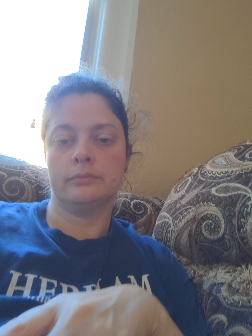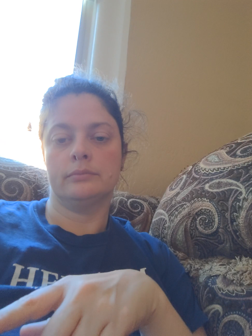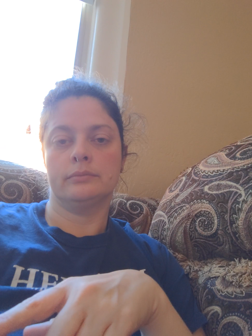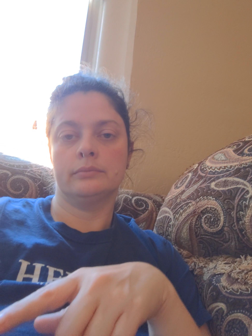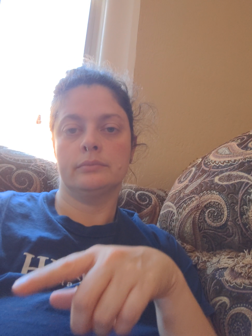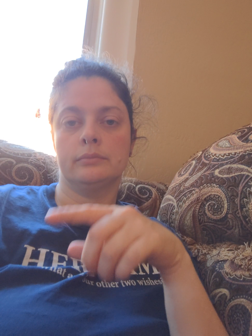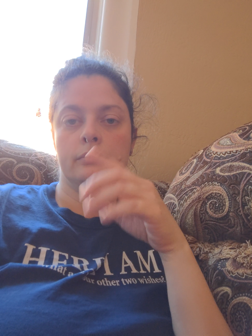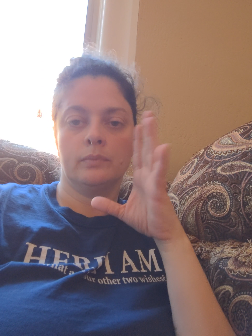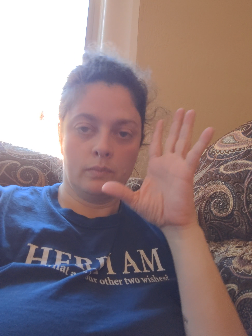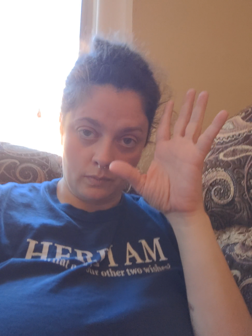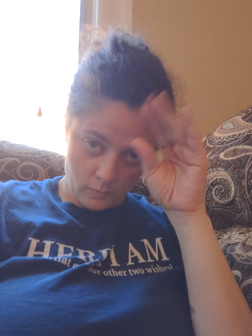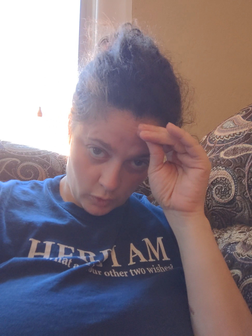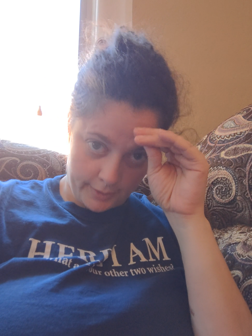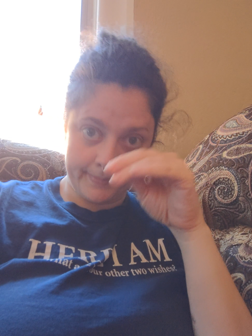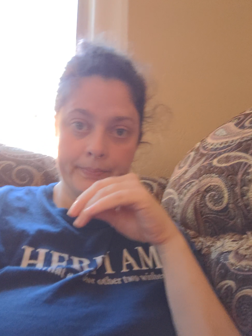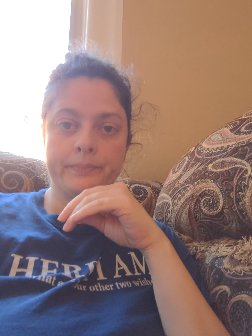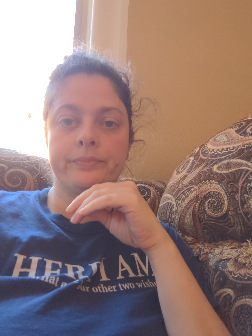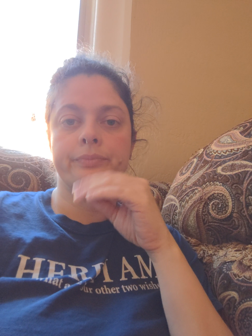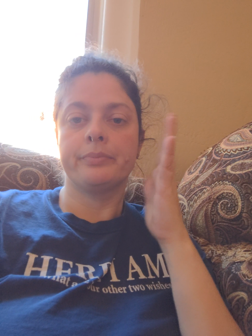boy